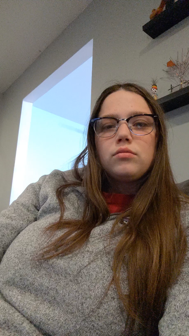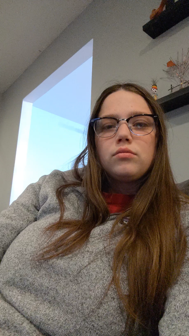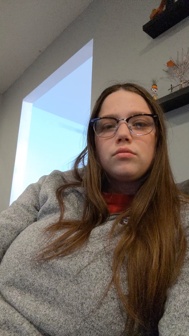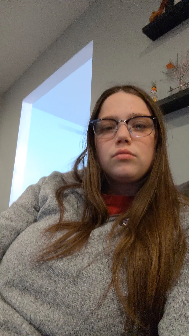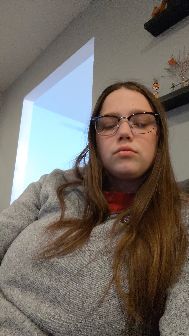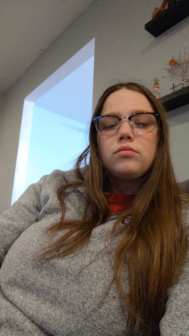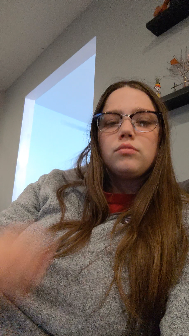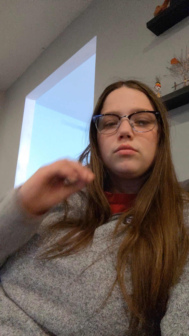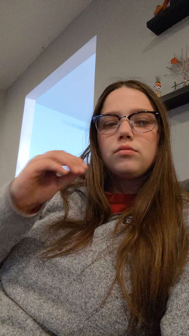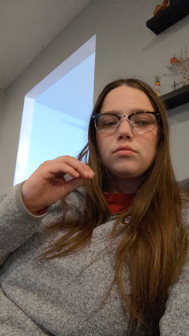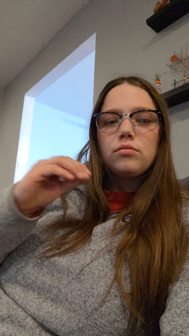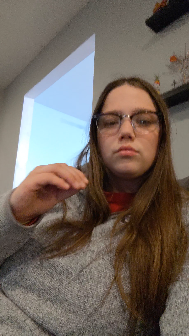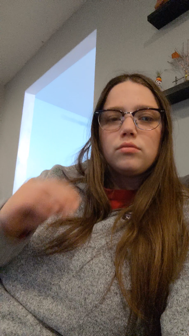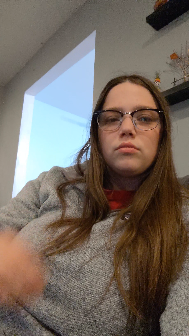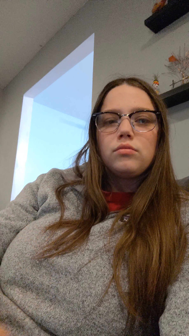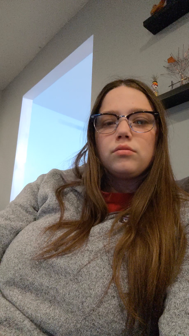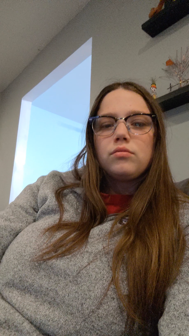fix